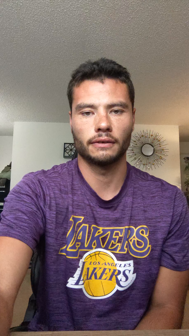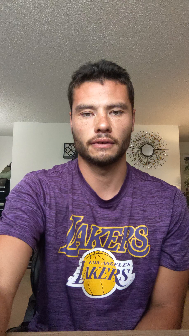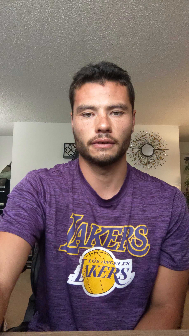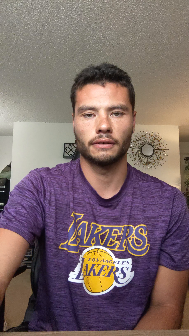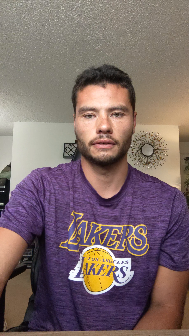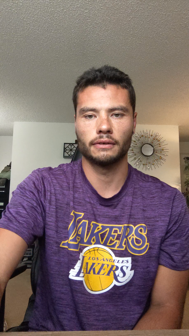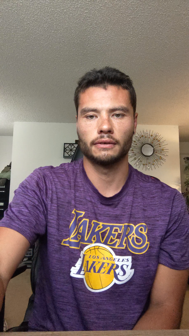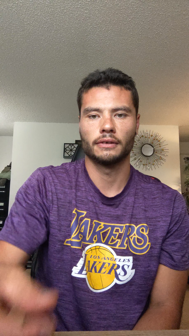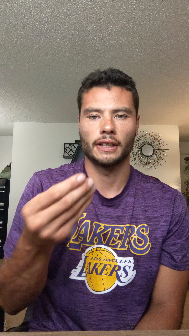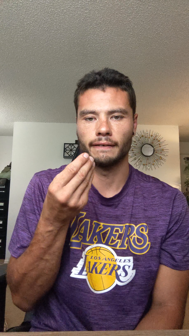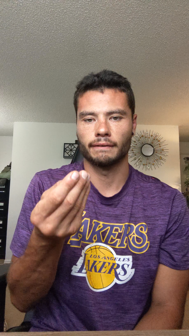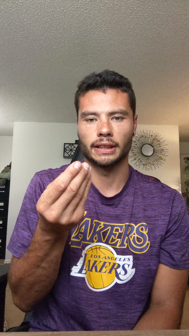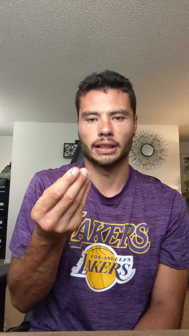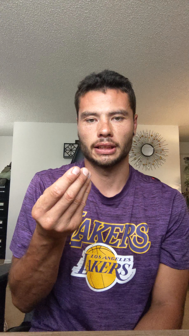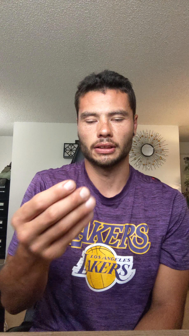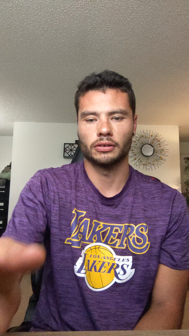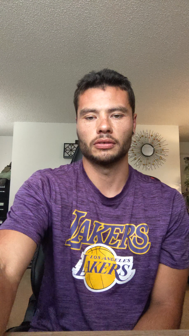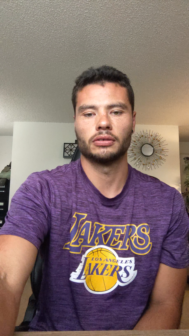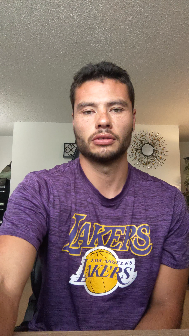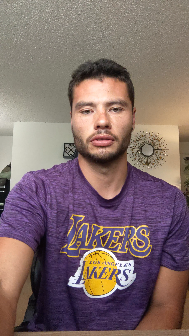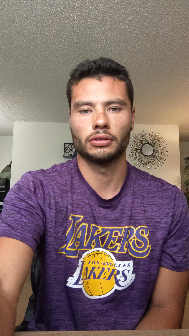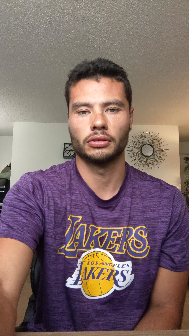feed